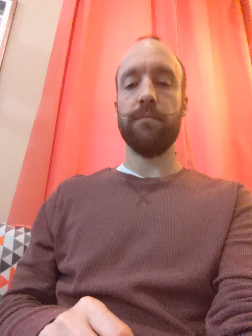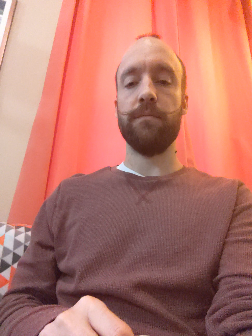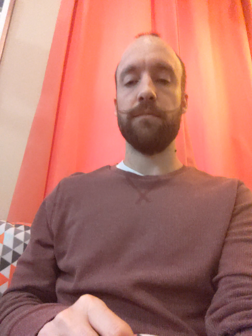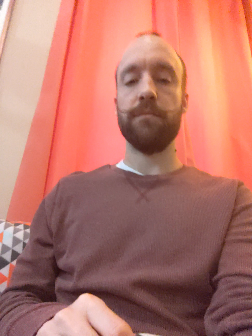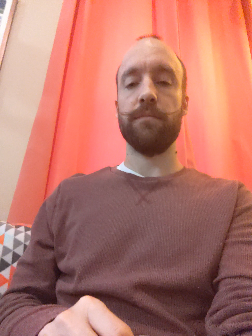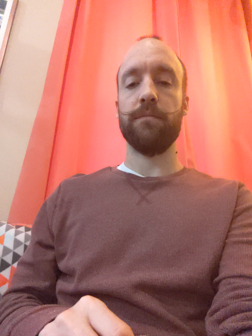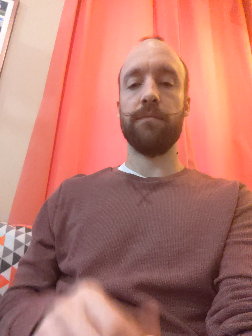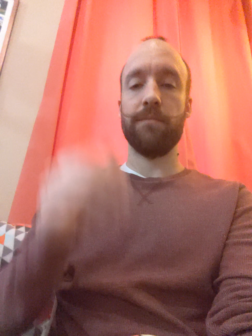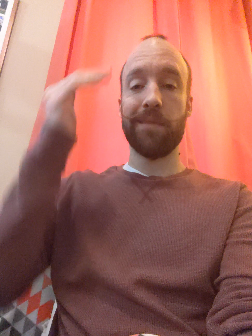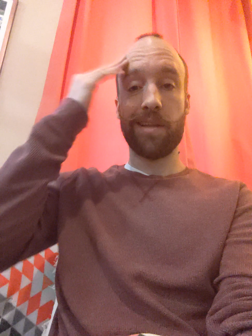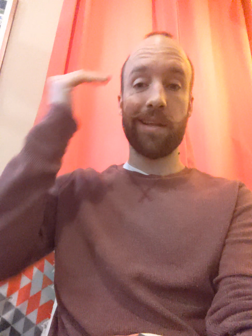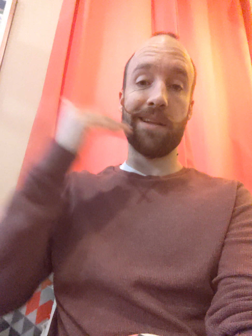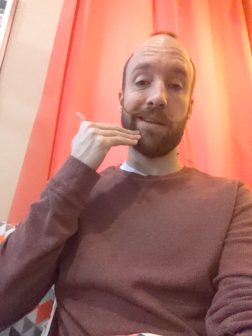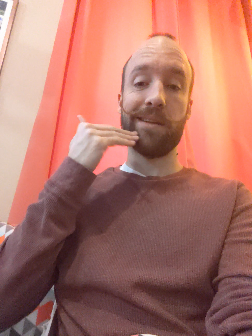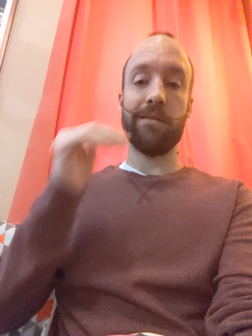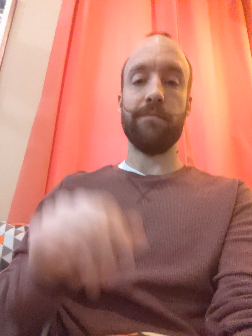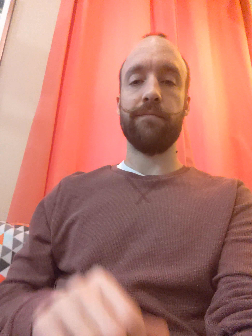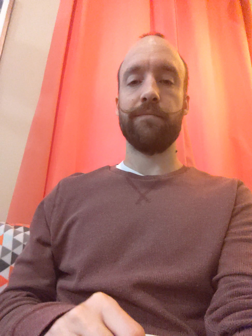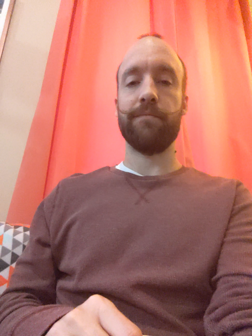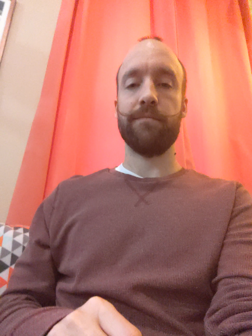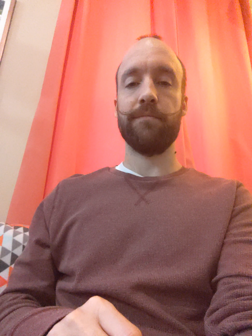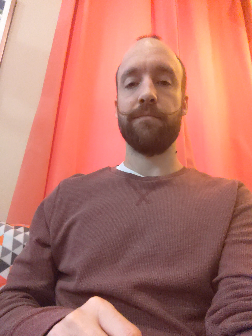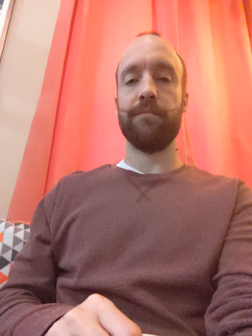head